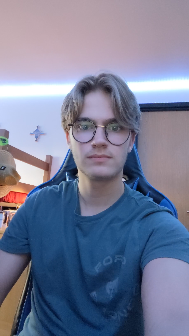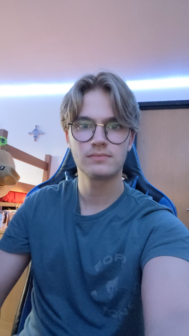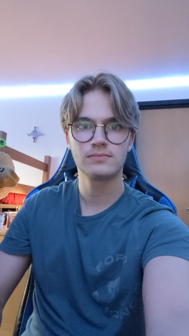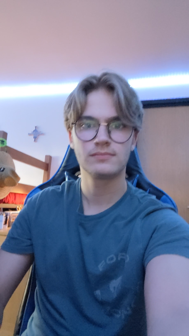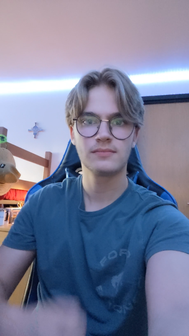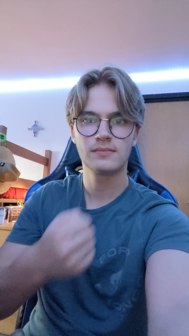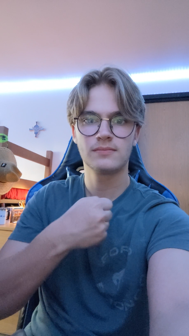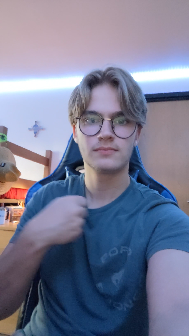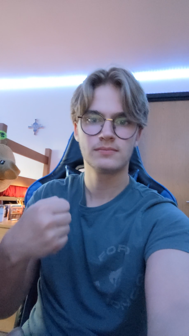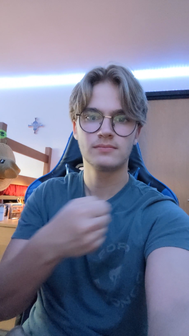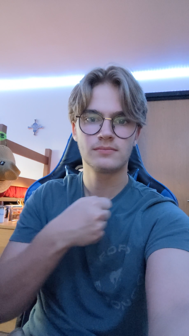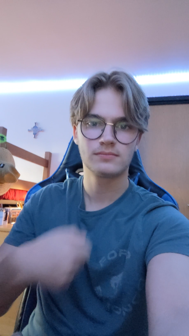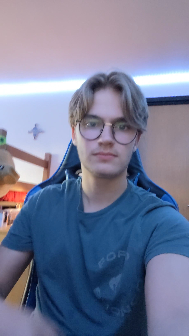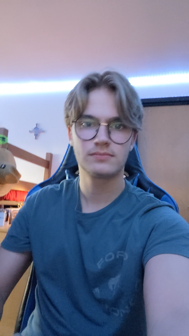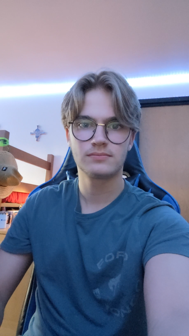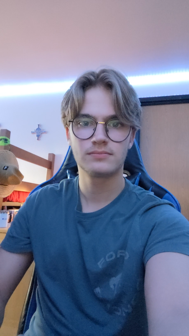coffee